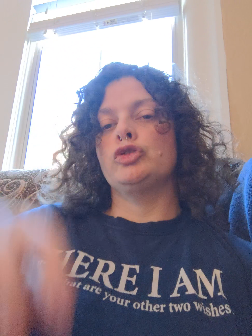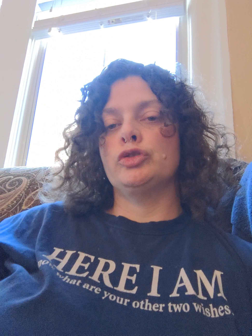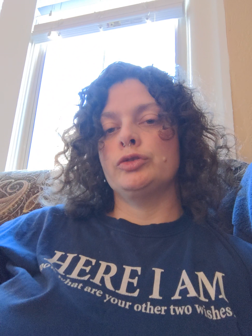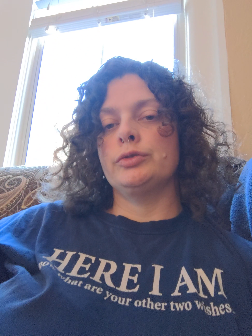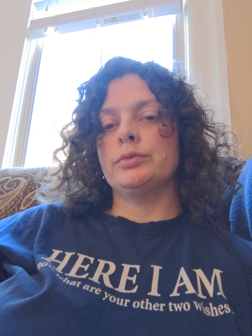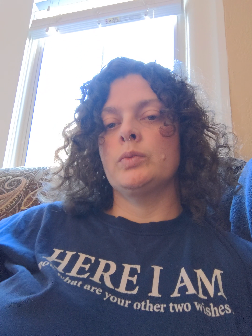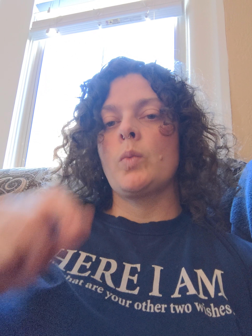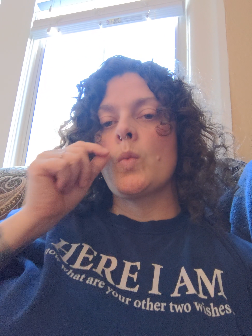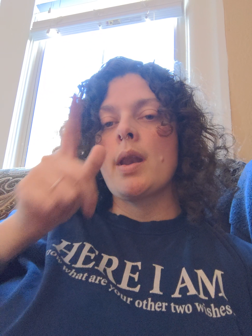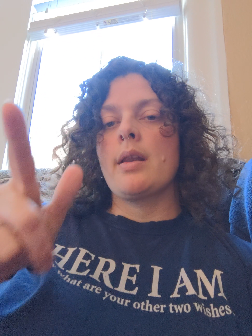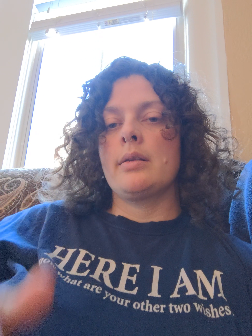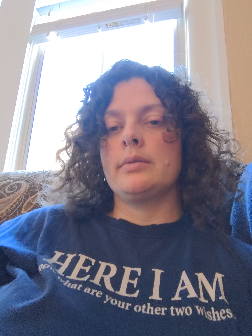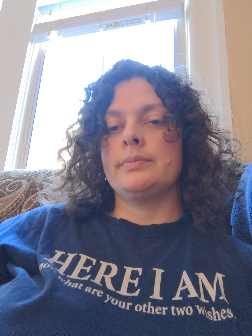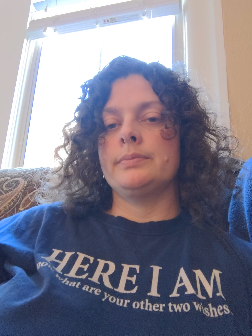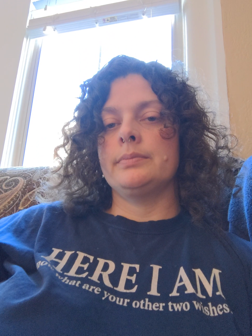wake